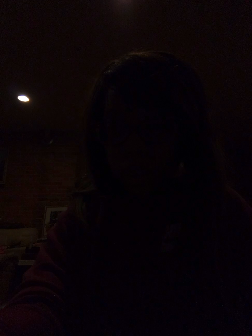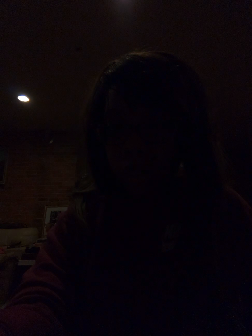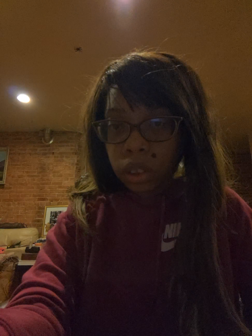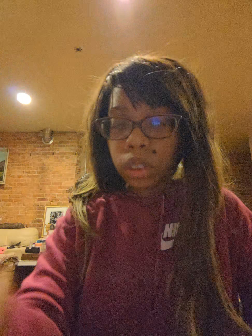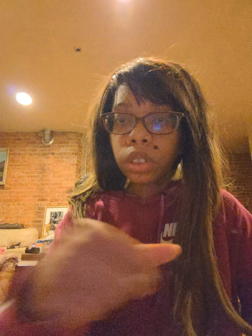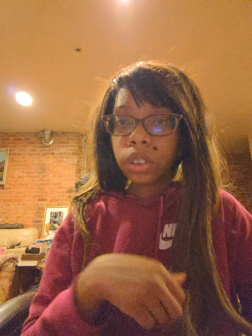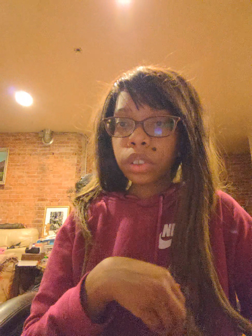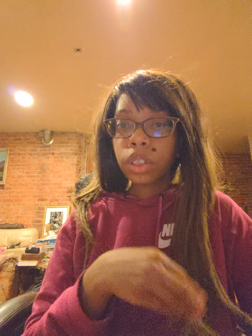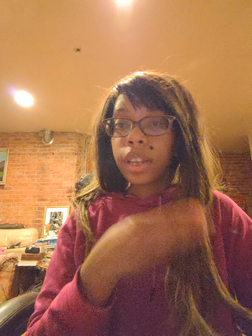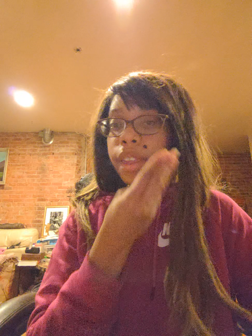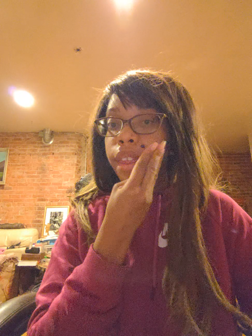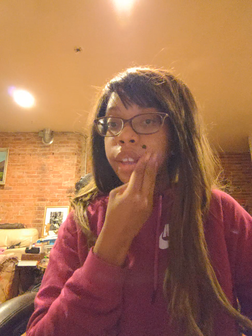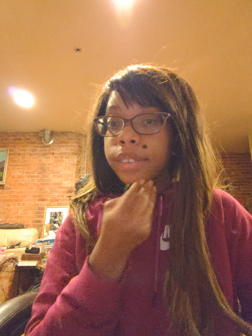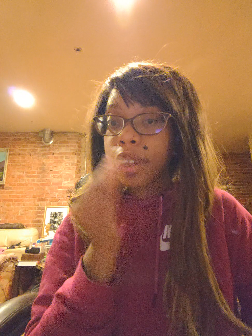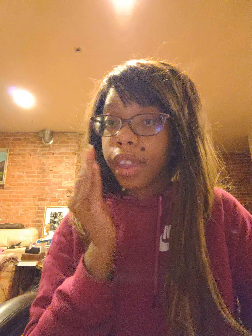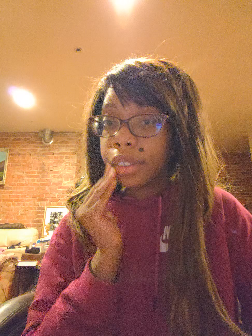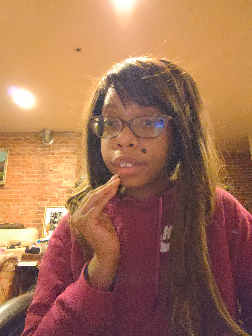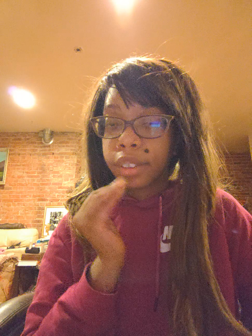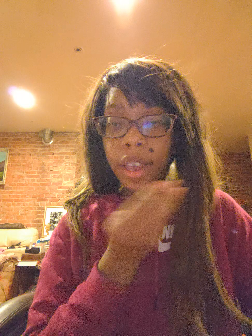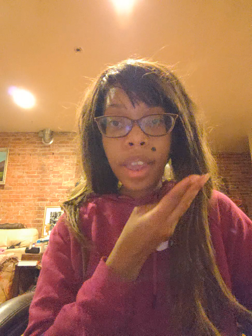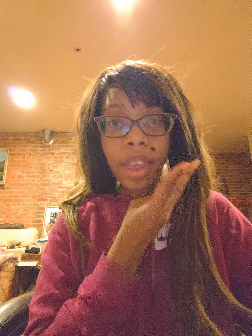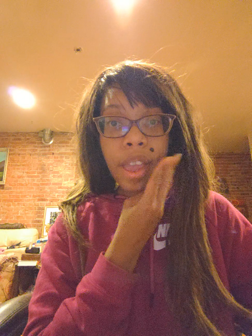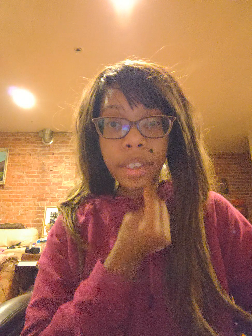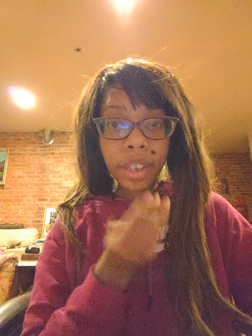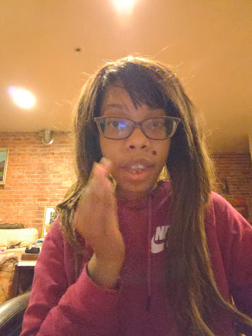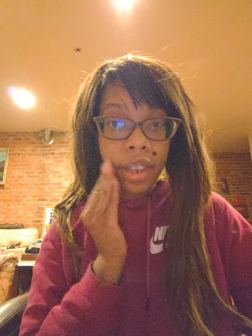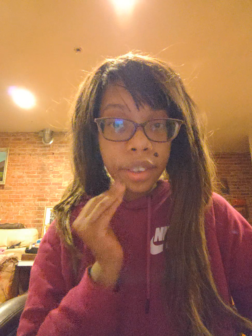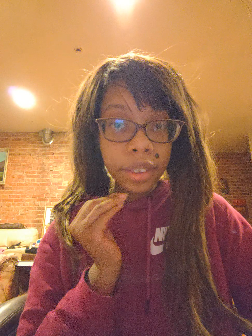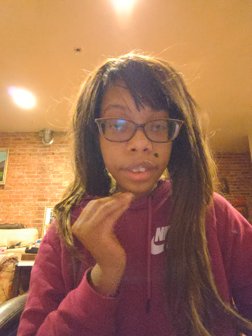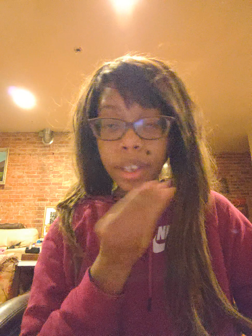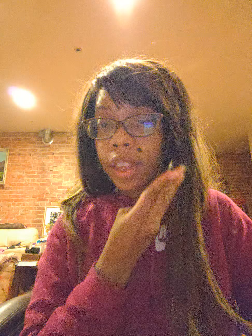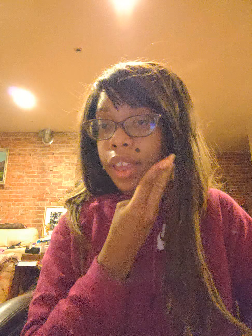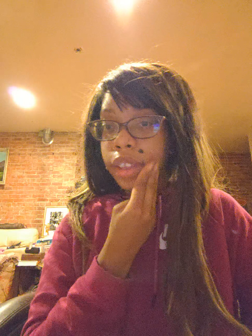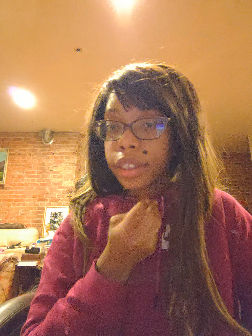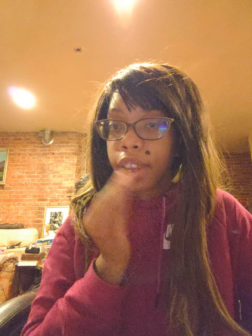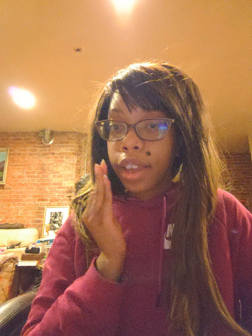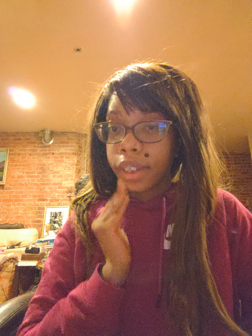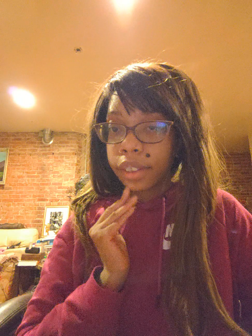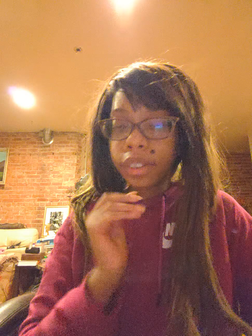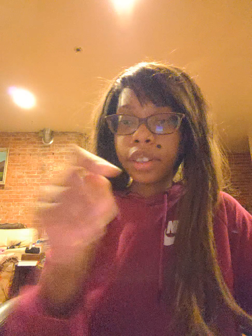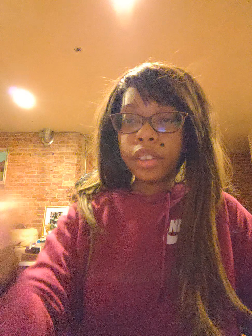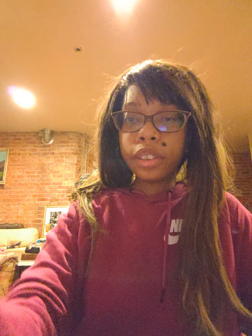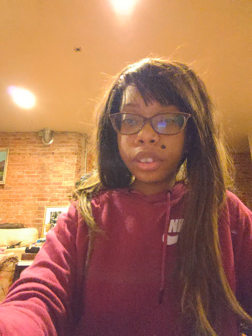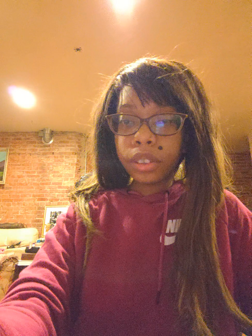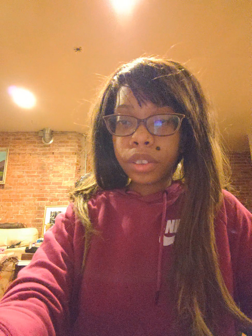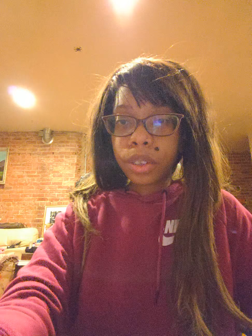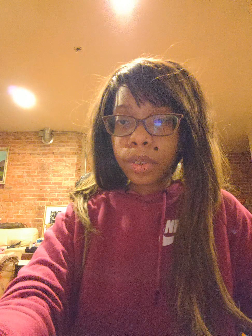napkin